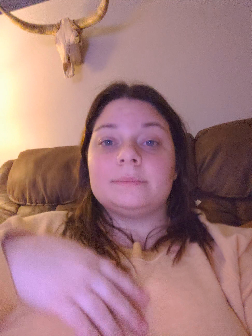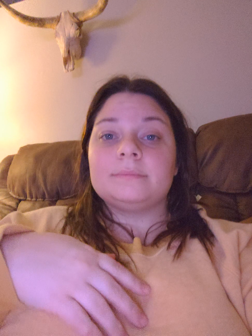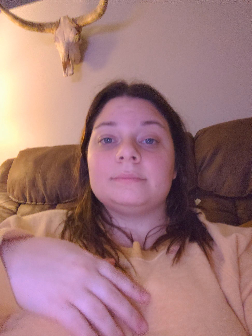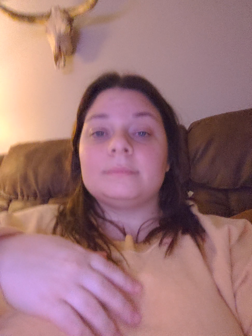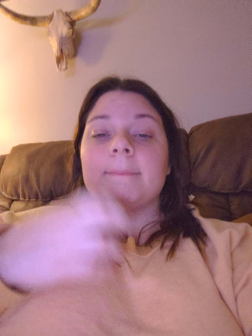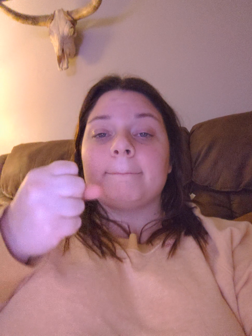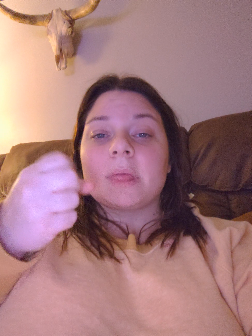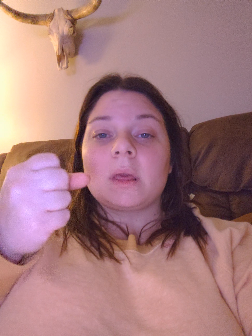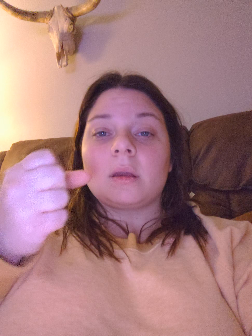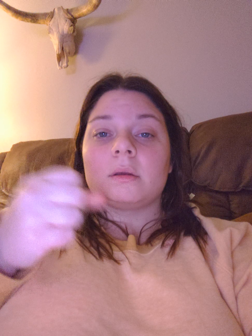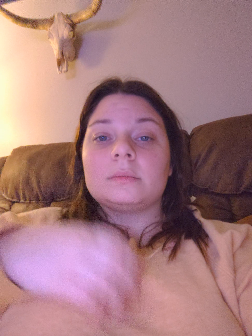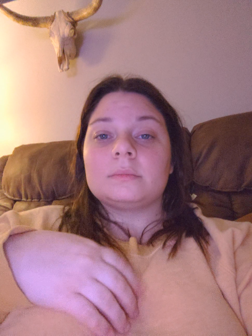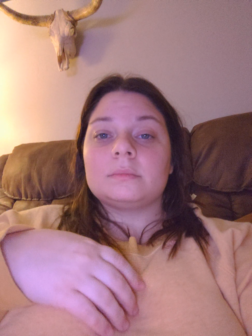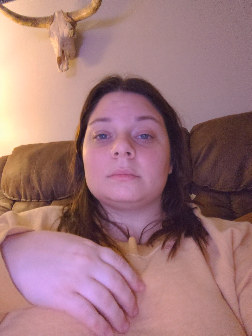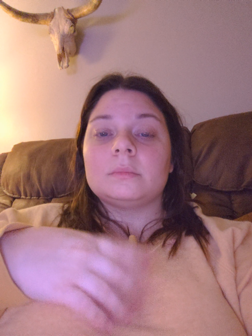milk